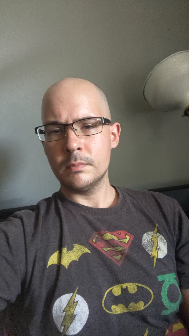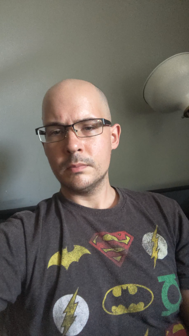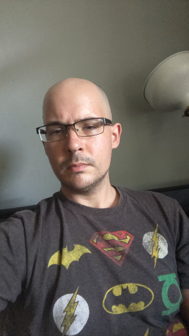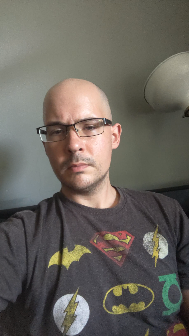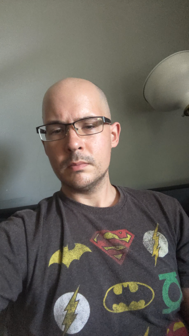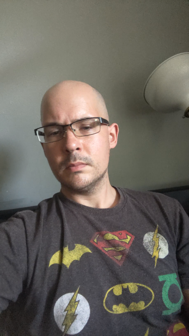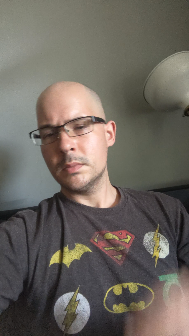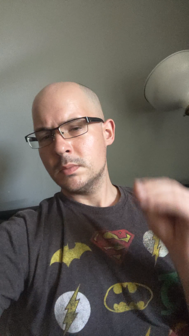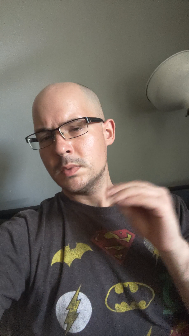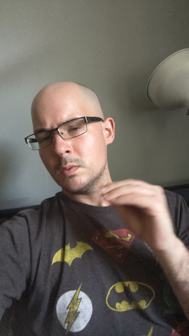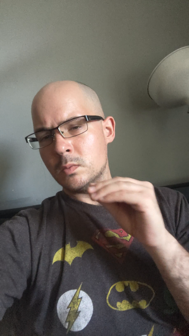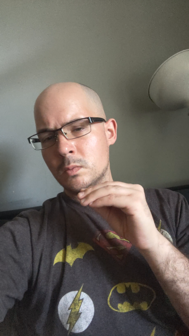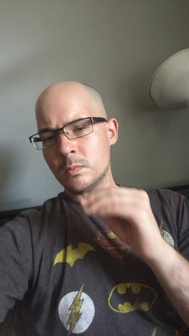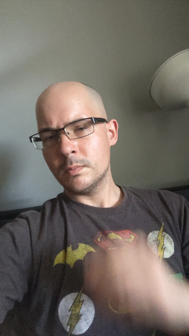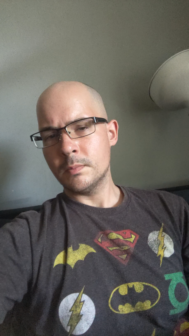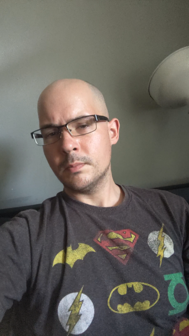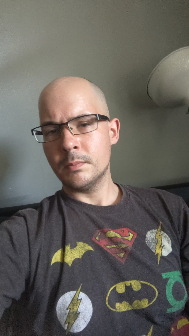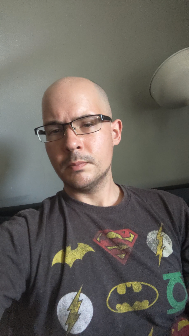dinosaur